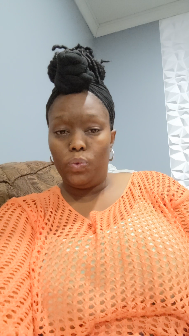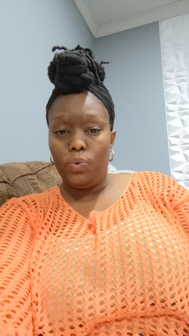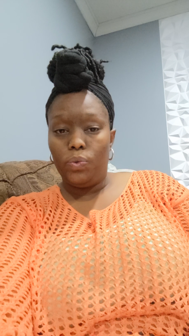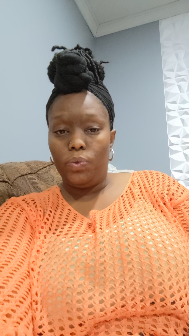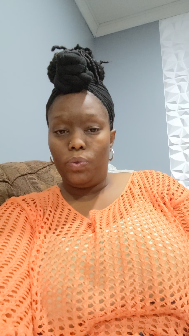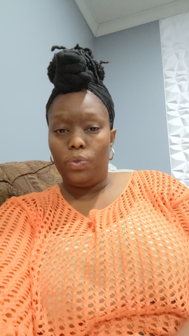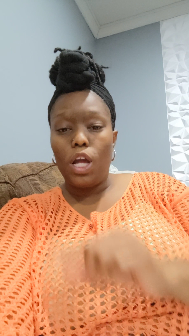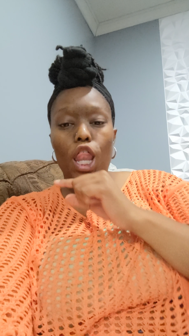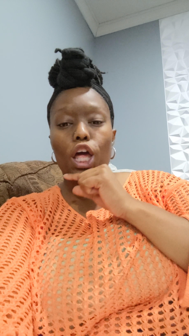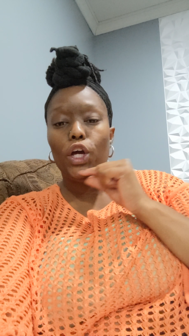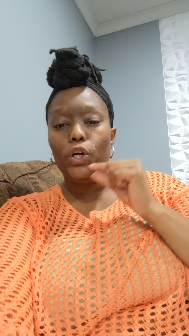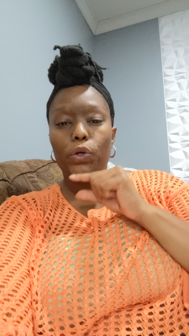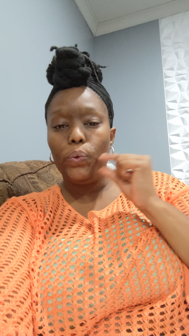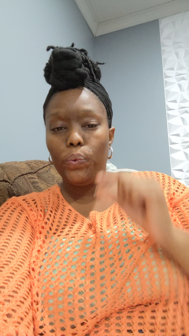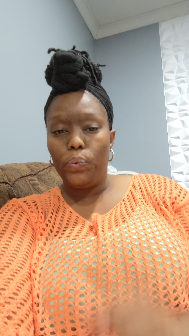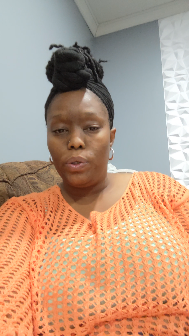glue